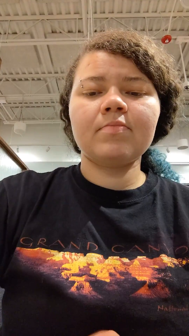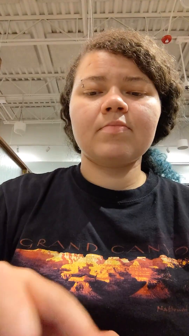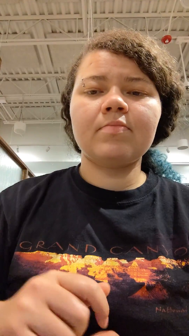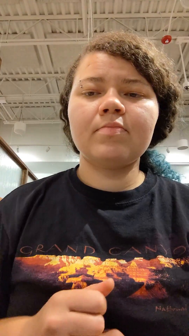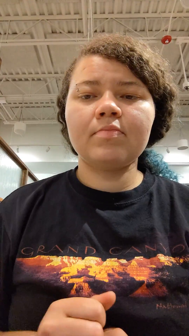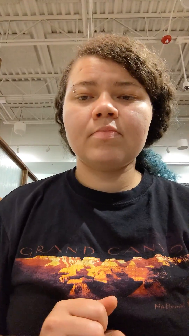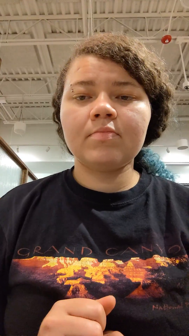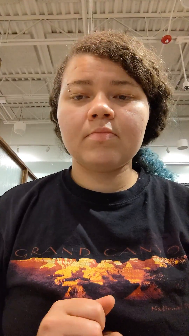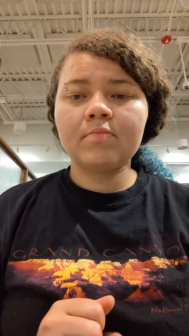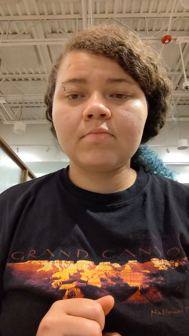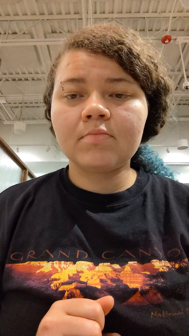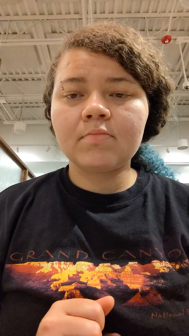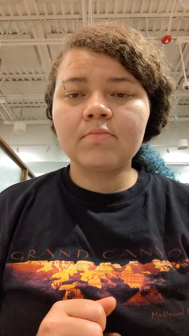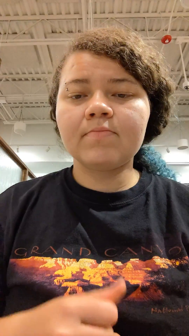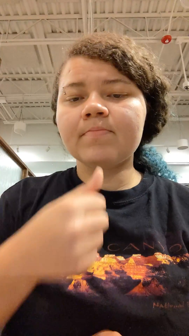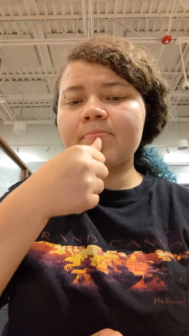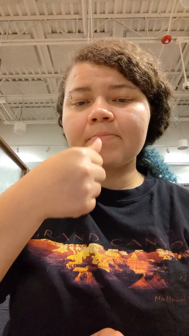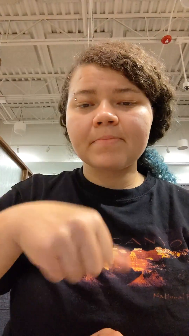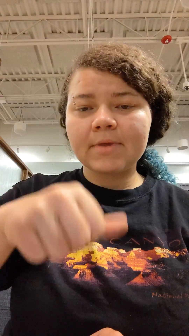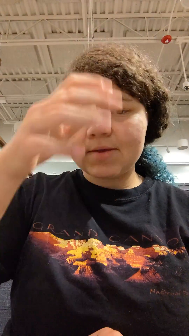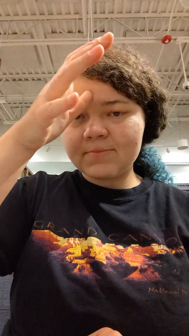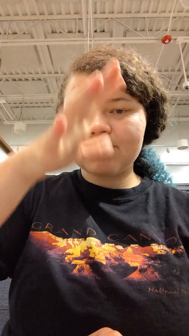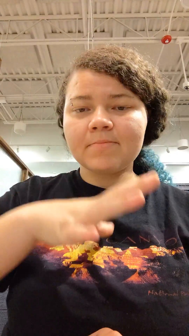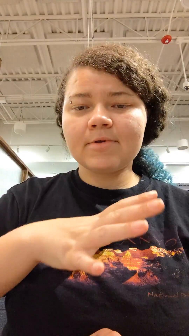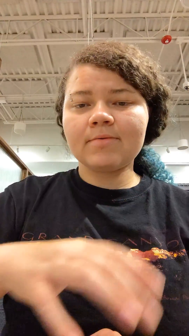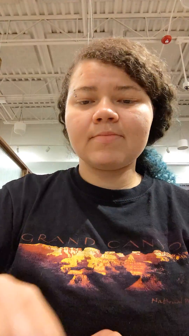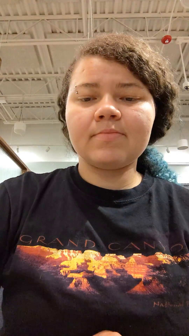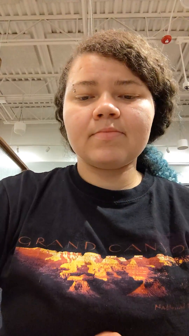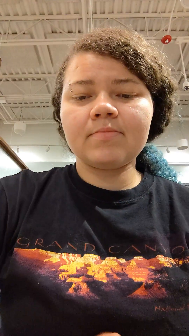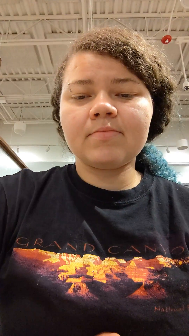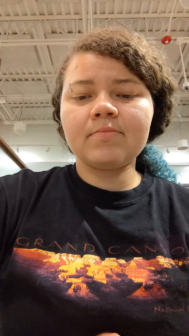mailman